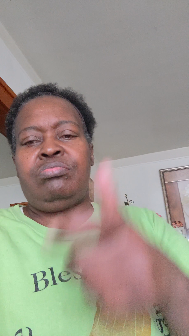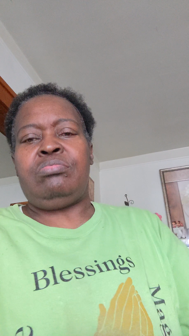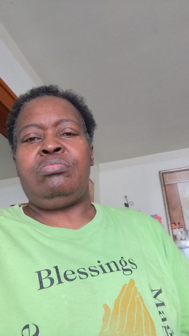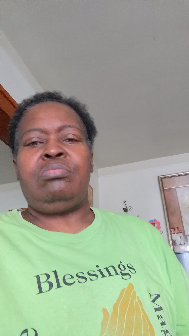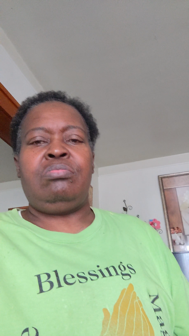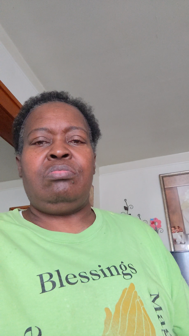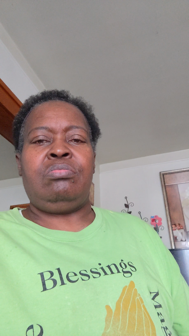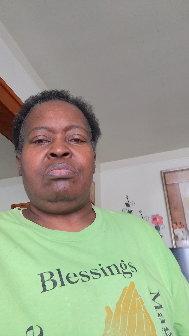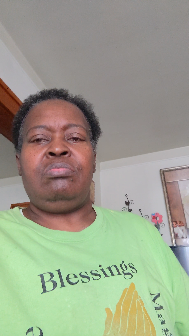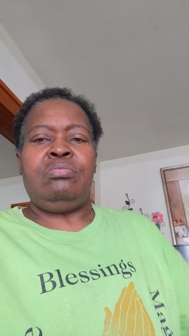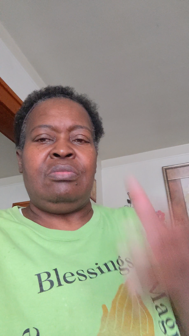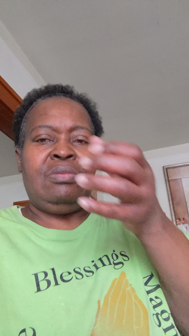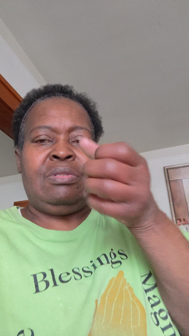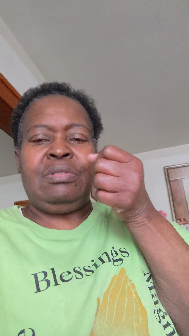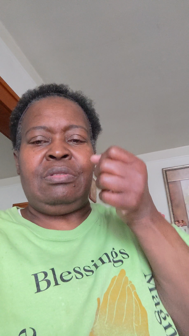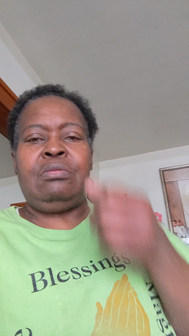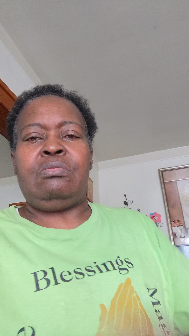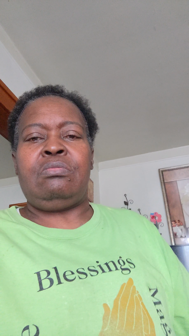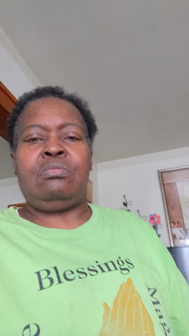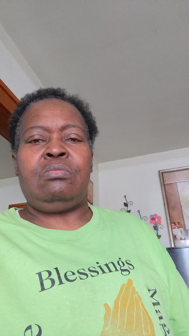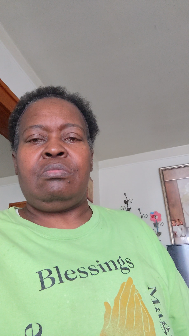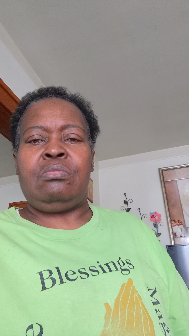get